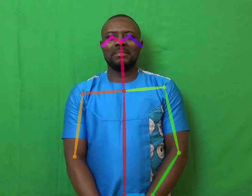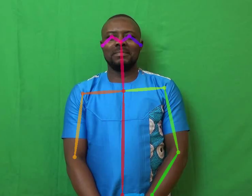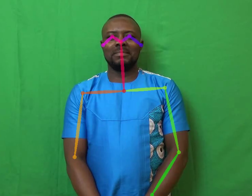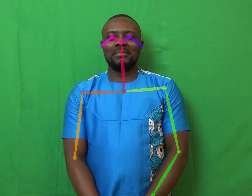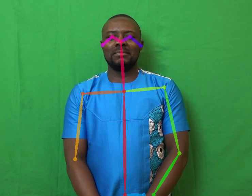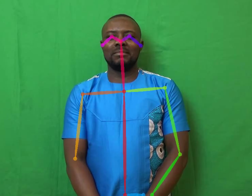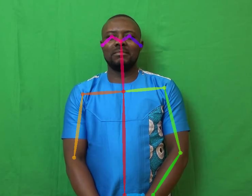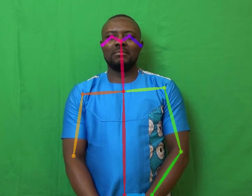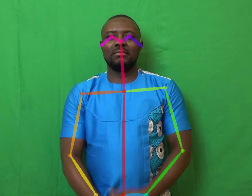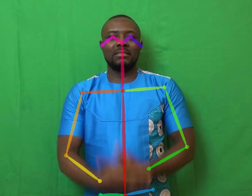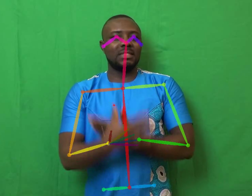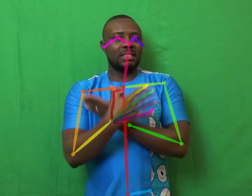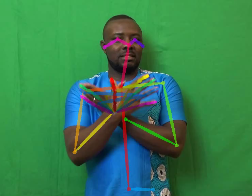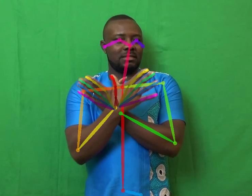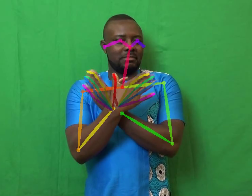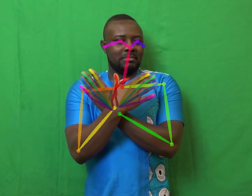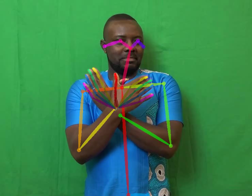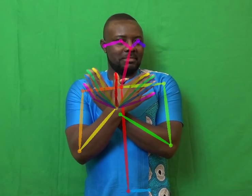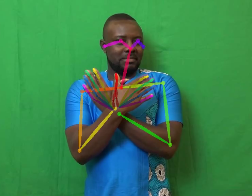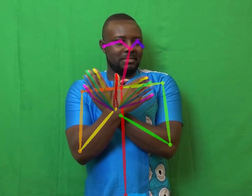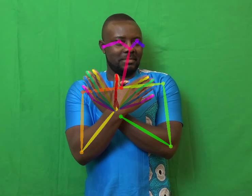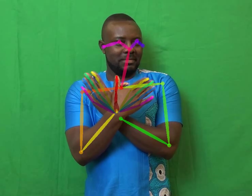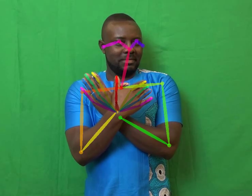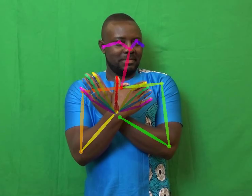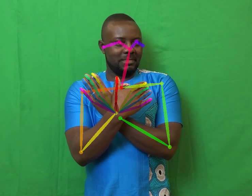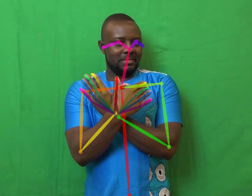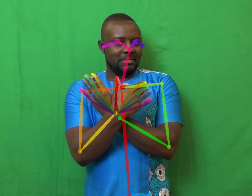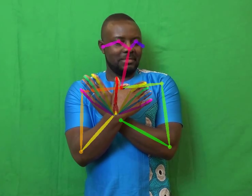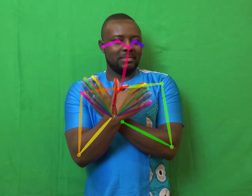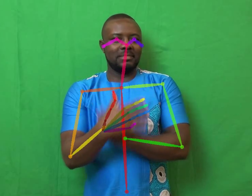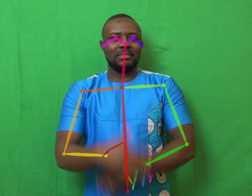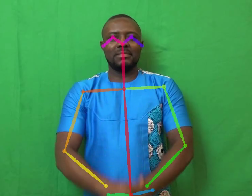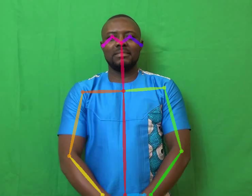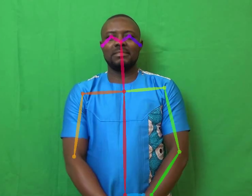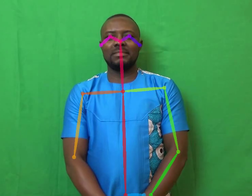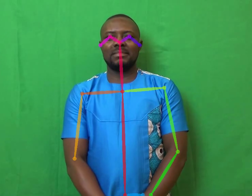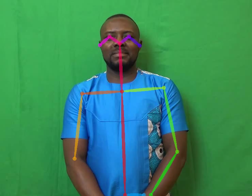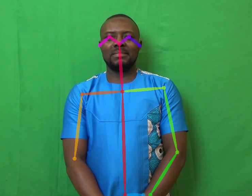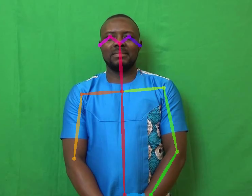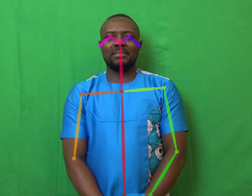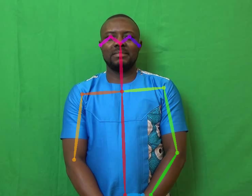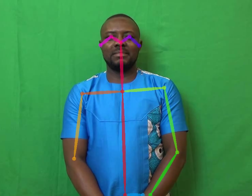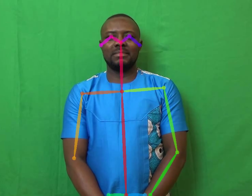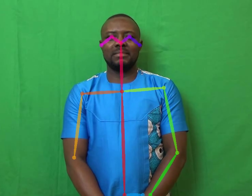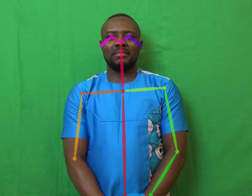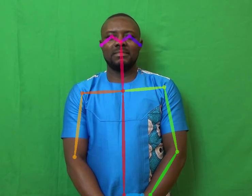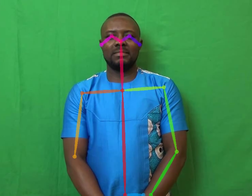butterfly